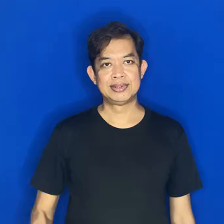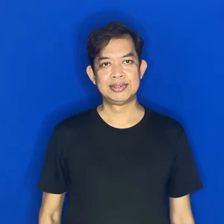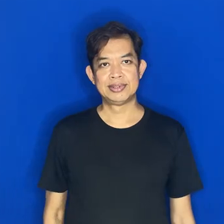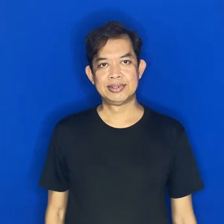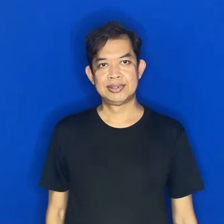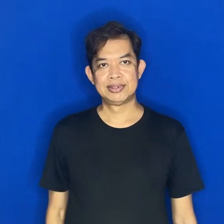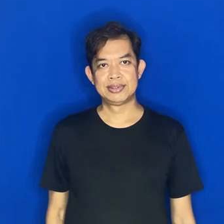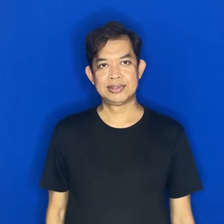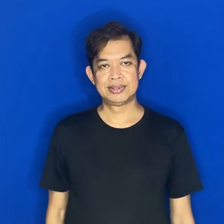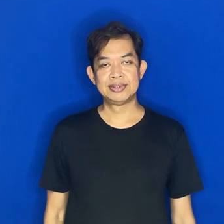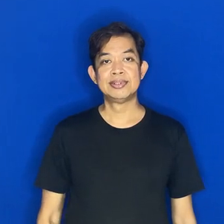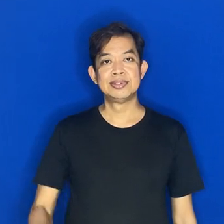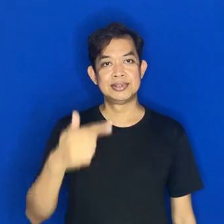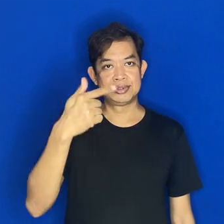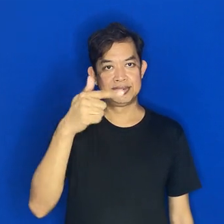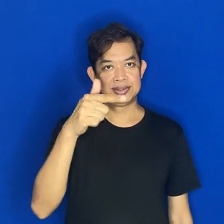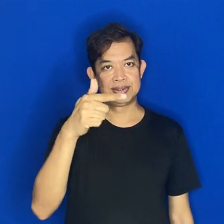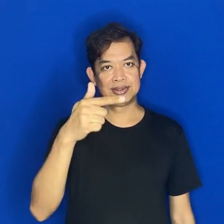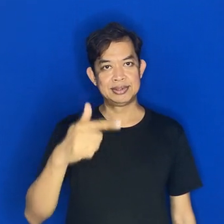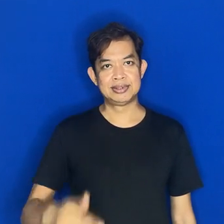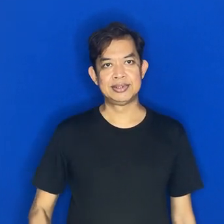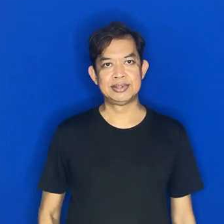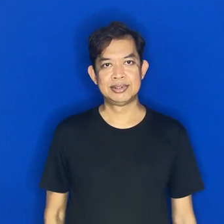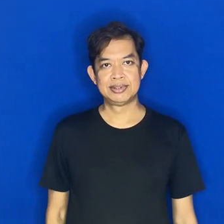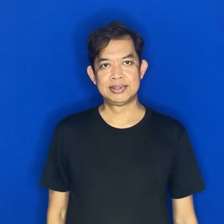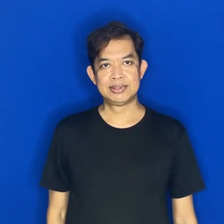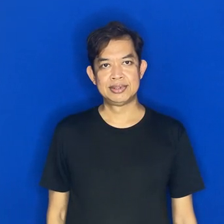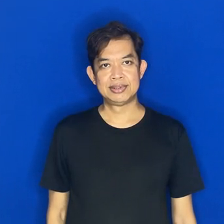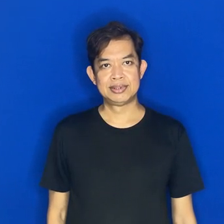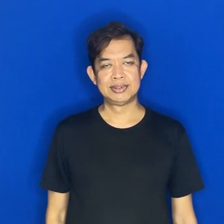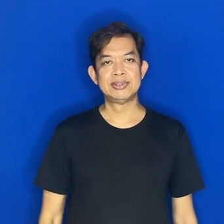green